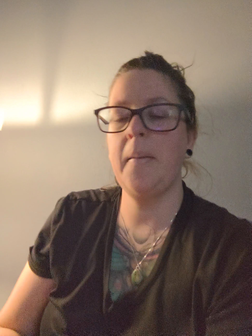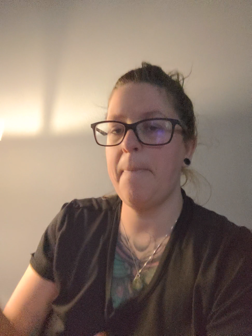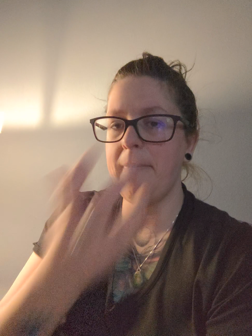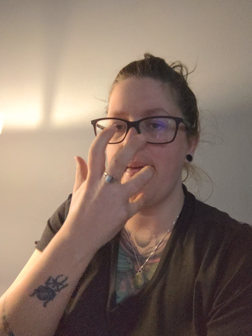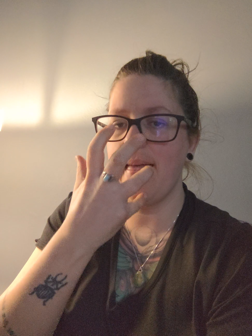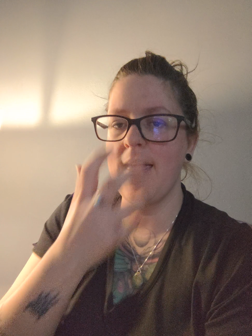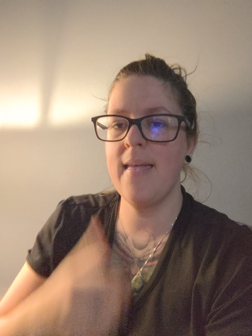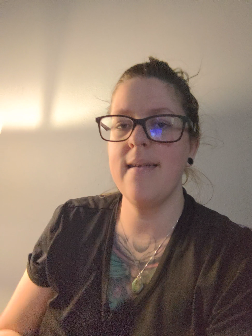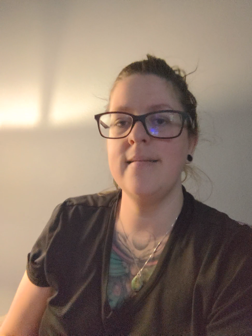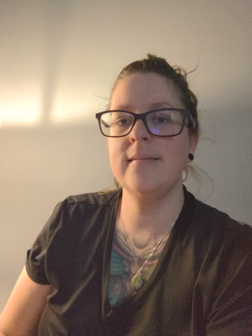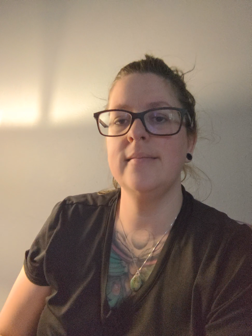mad